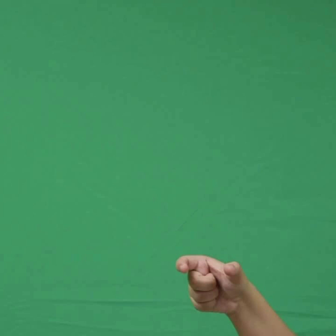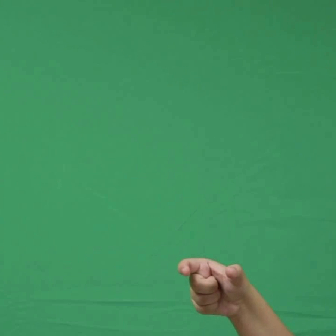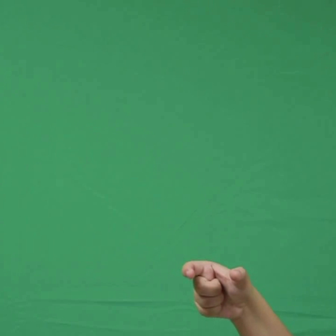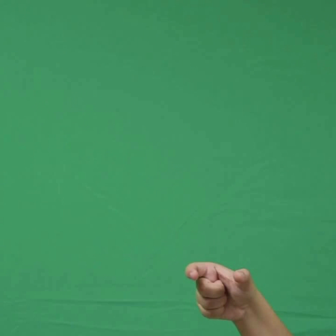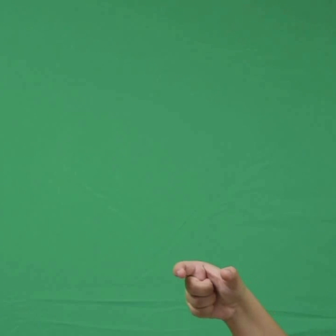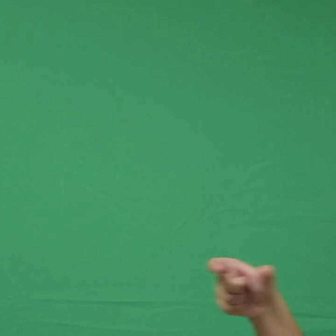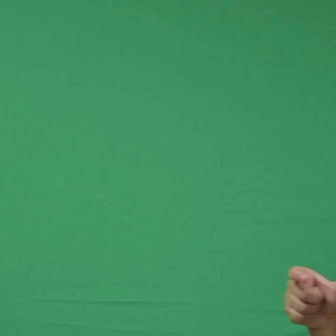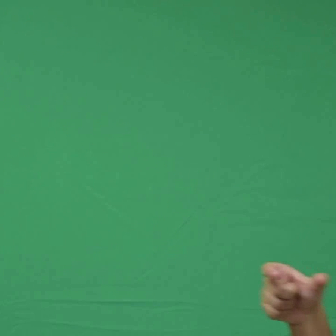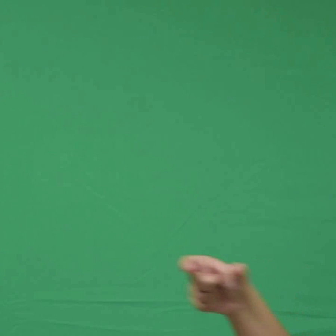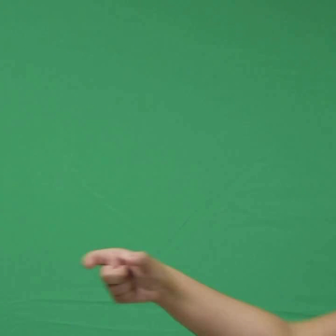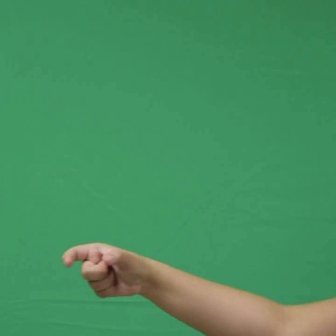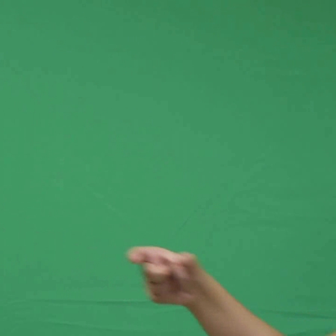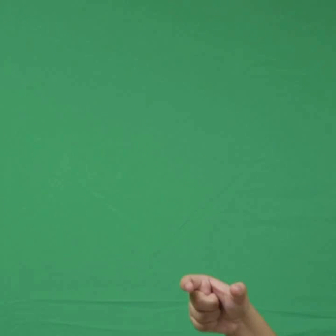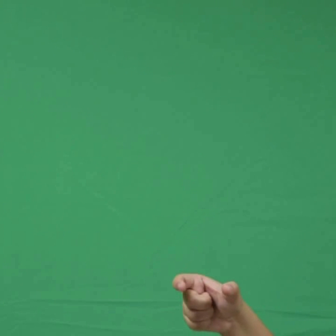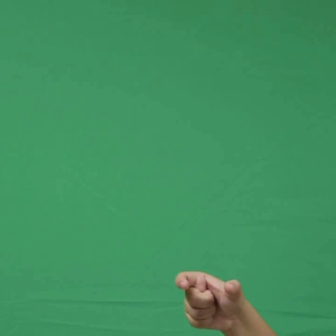X